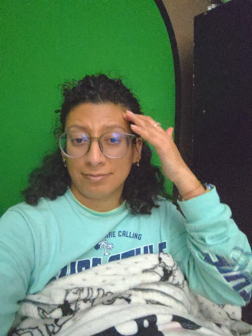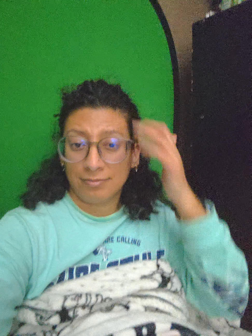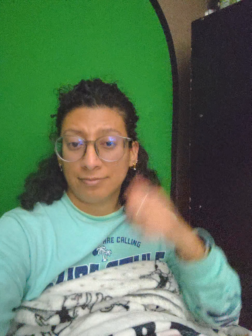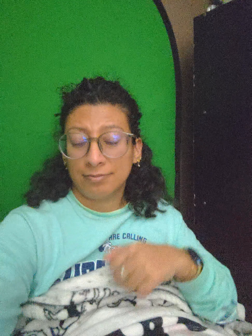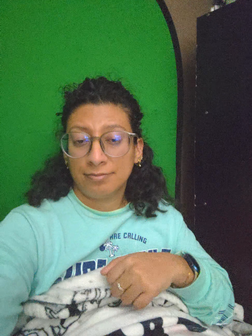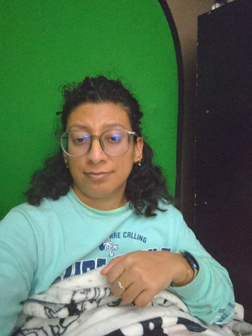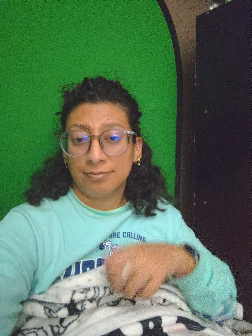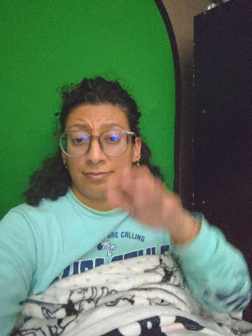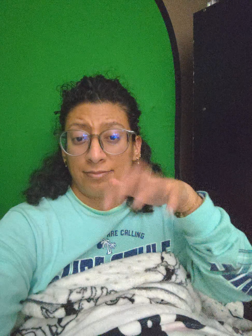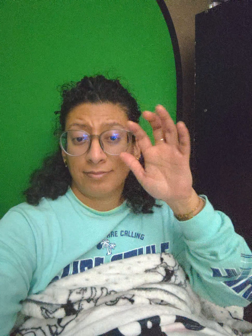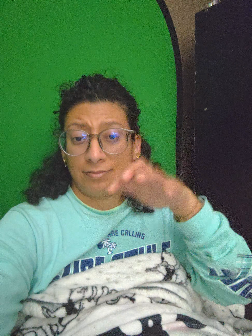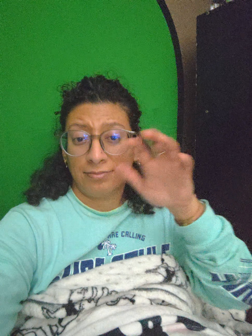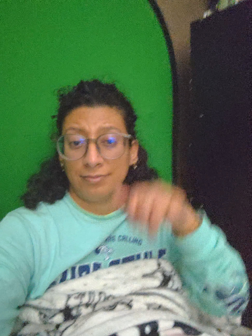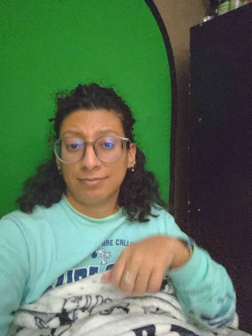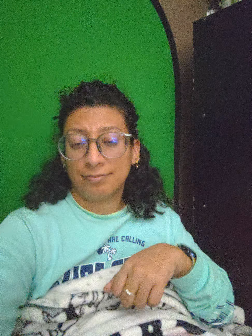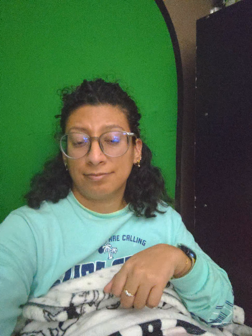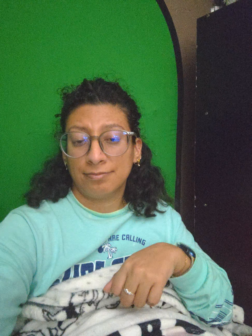alligator